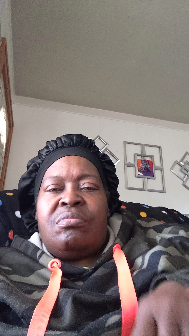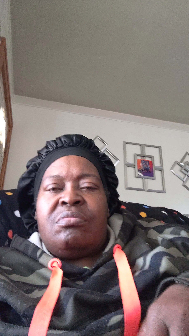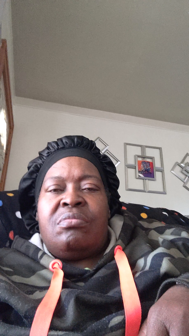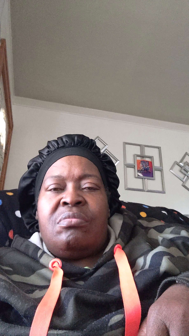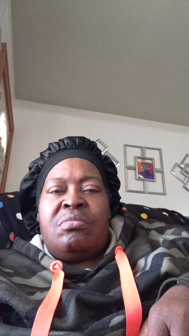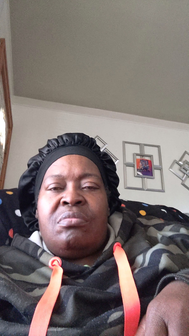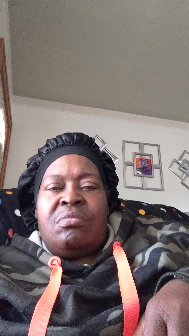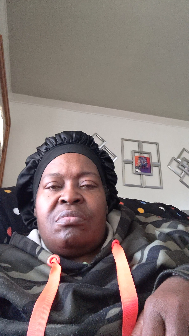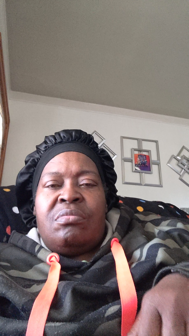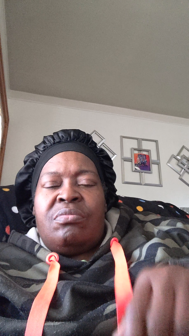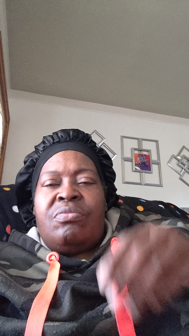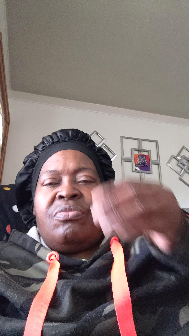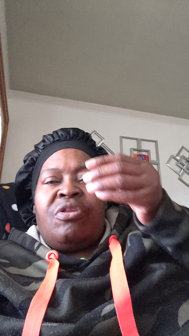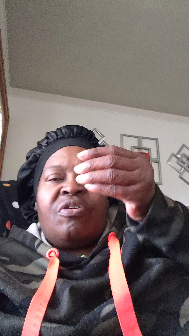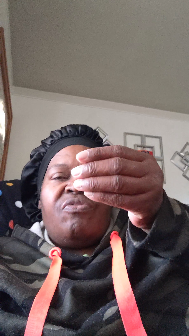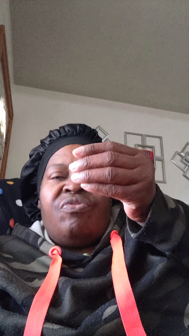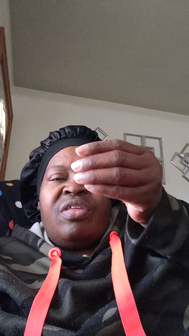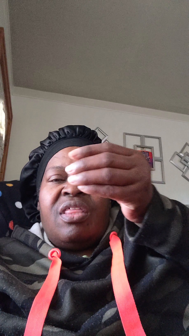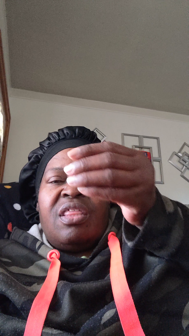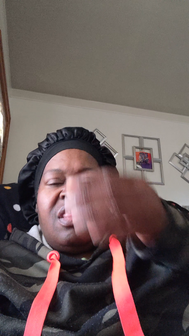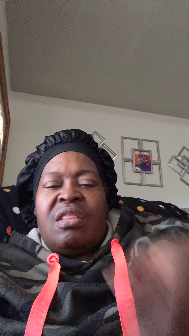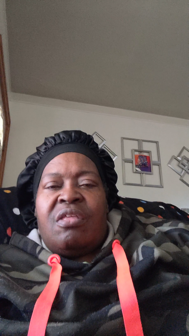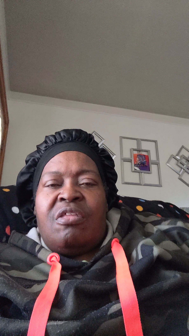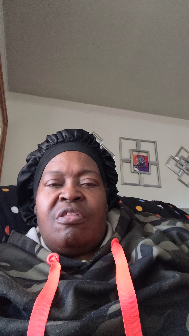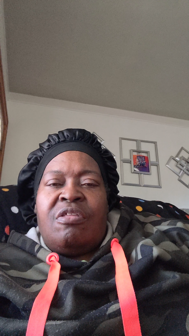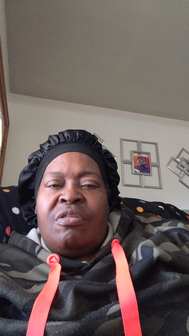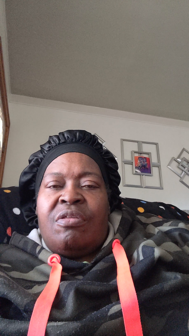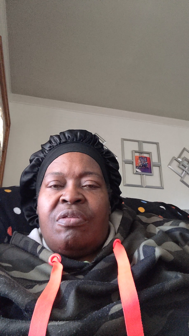feed